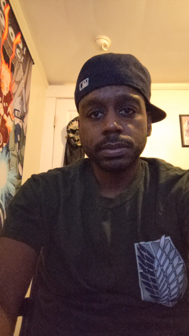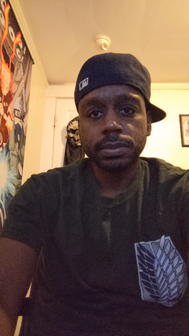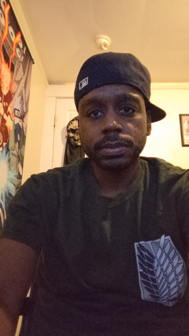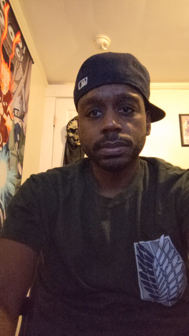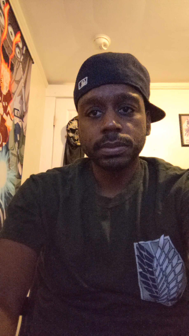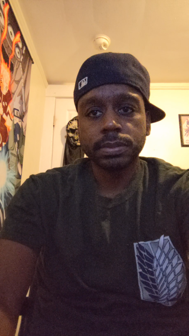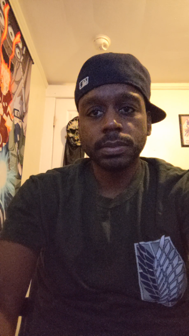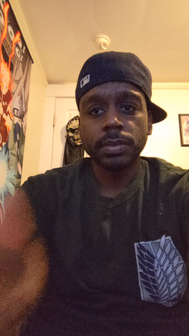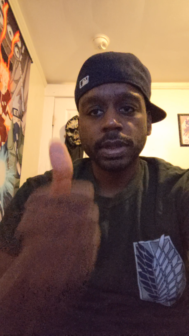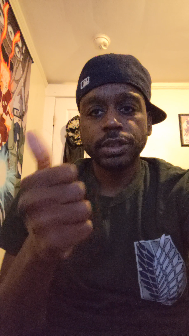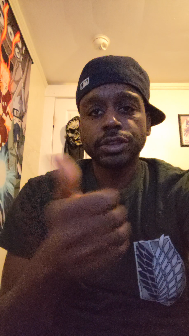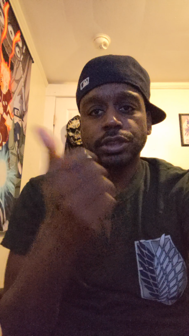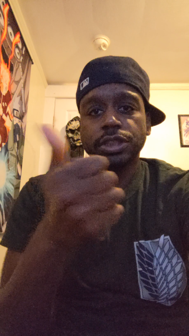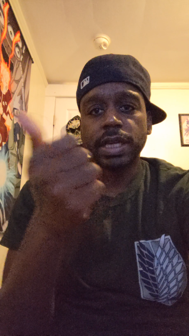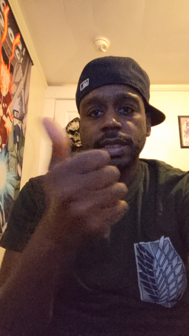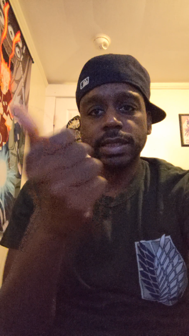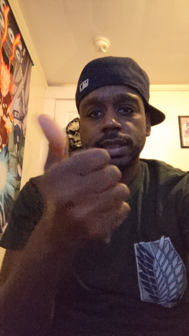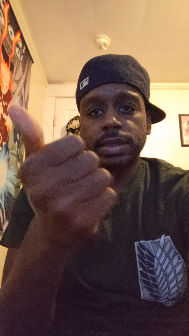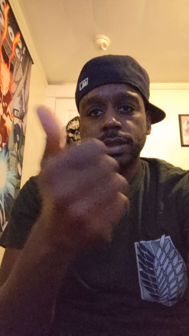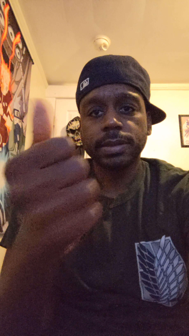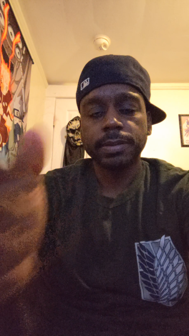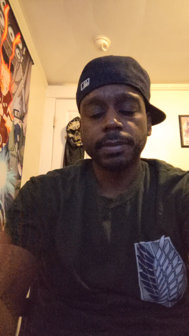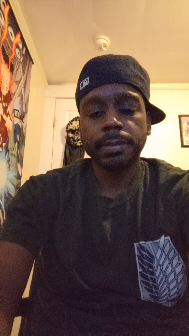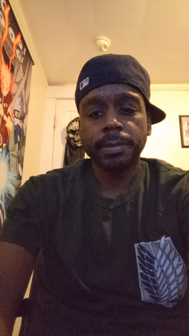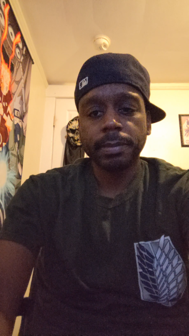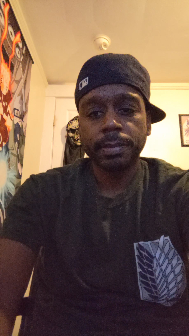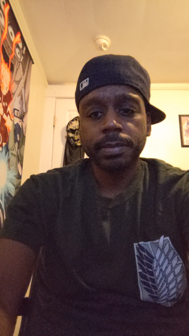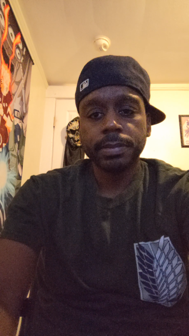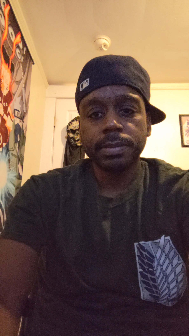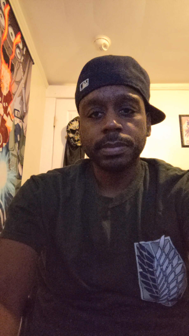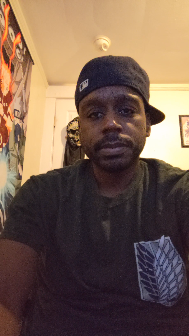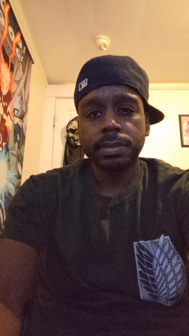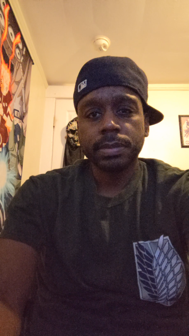chase